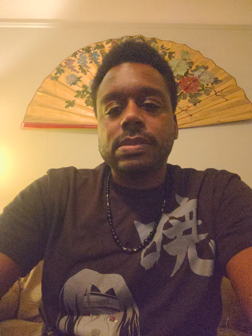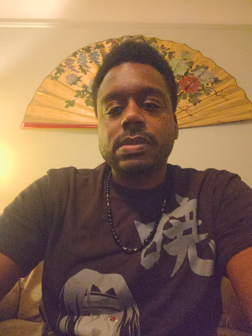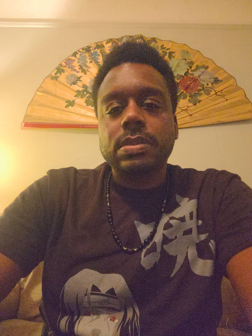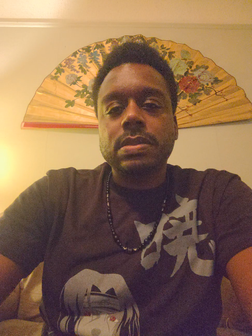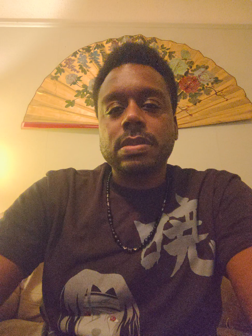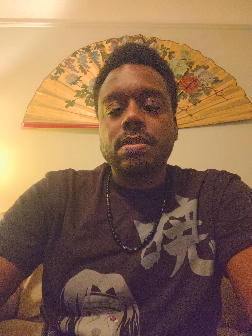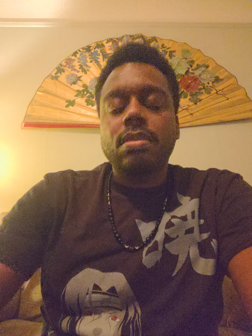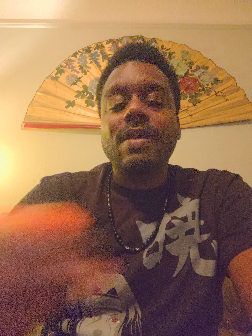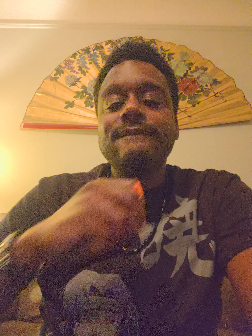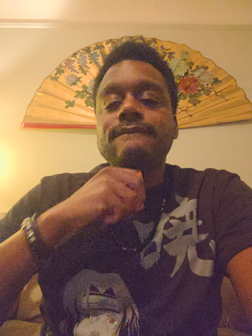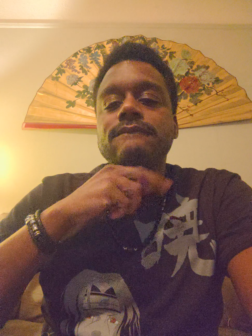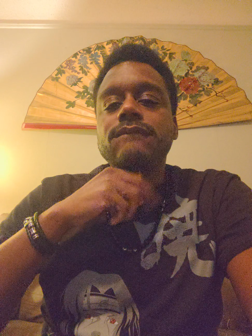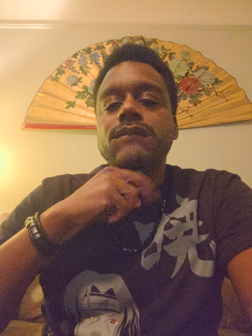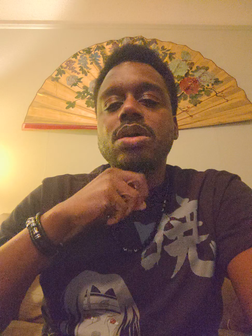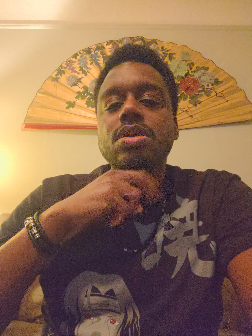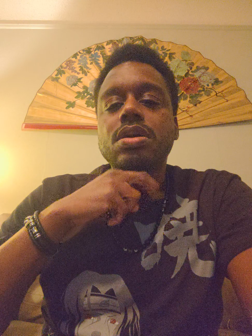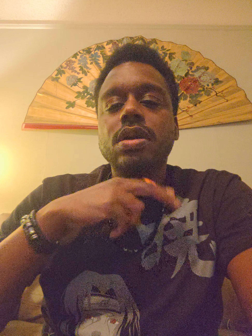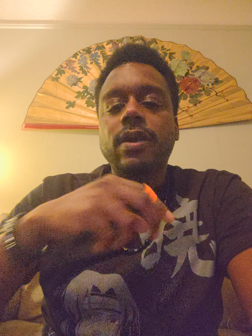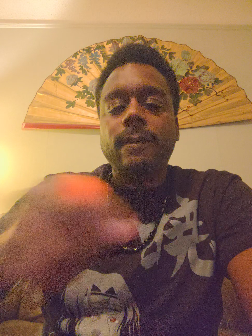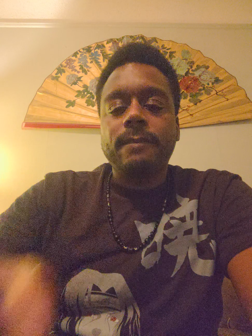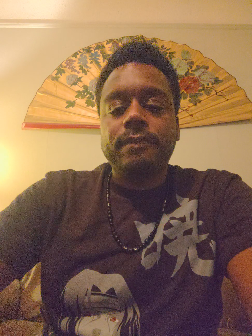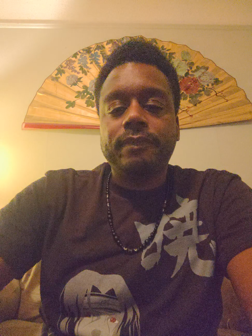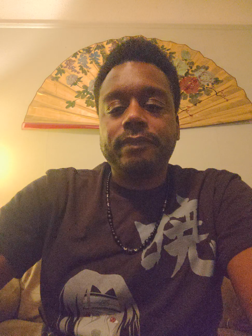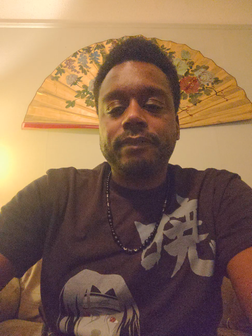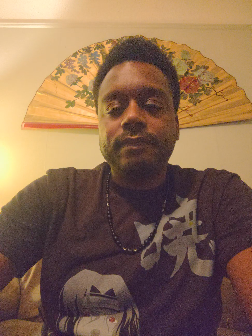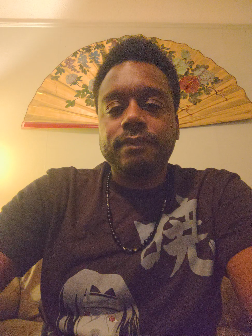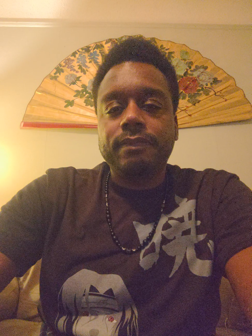frog